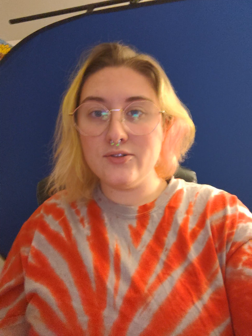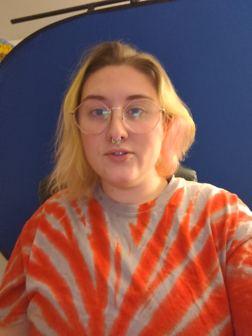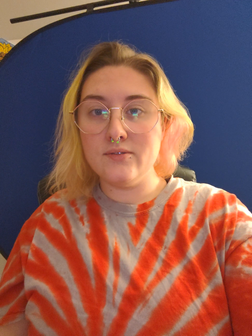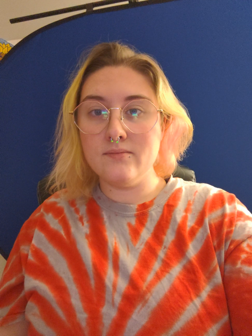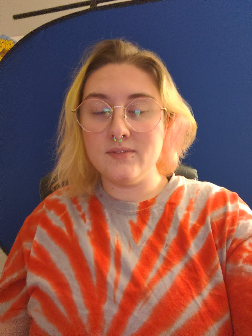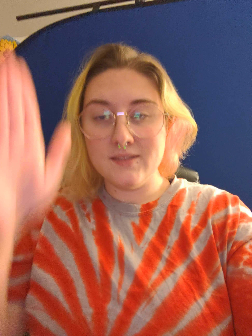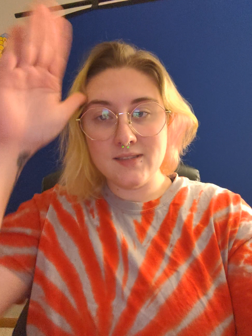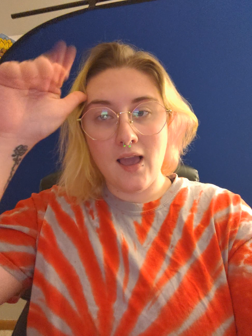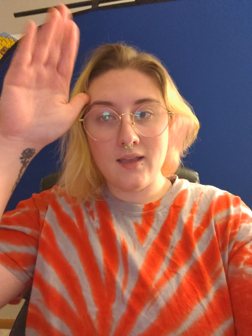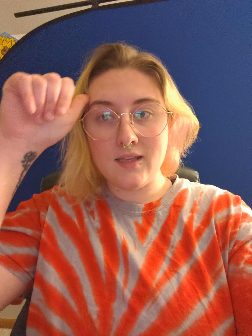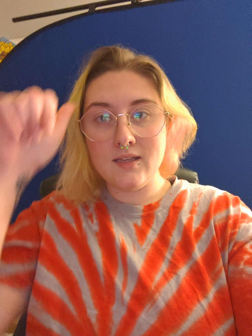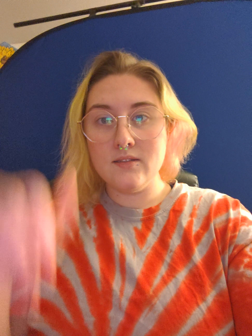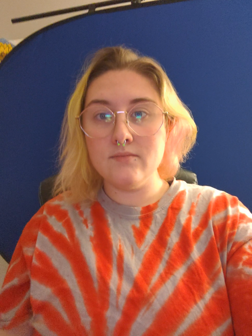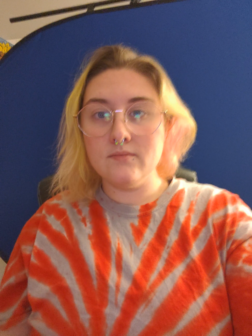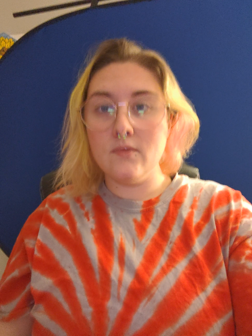donkey